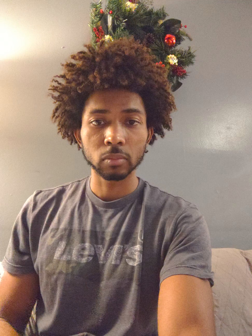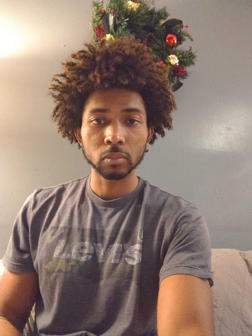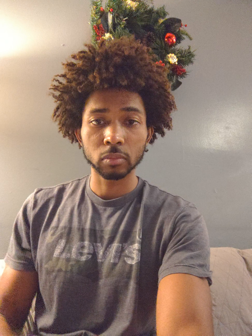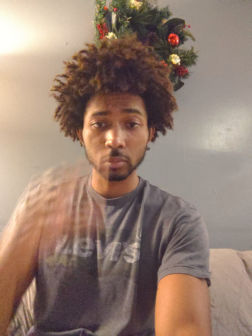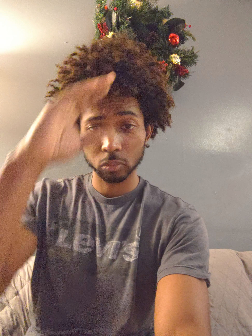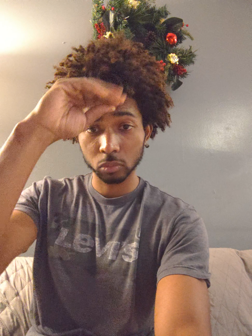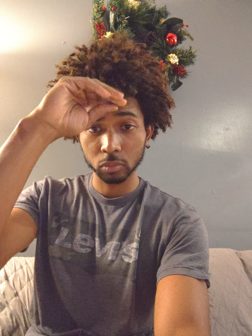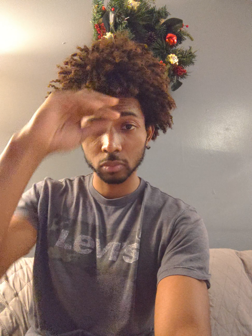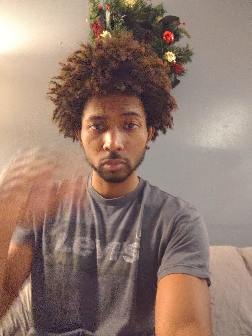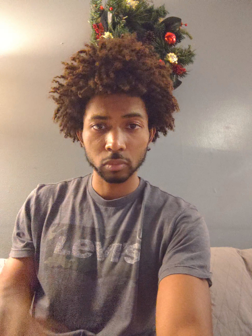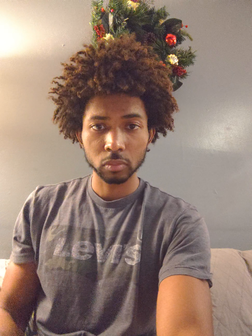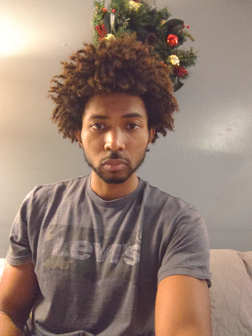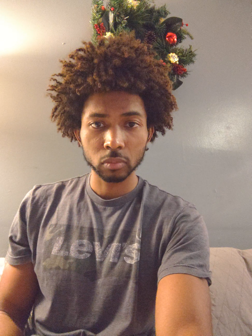boy